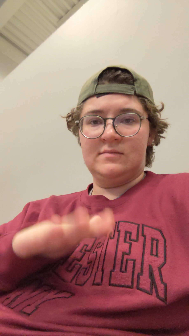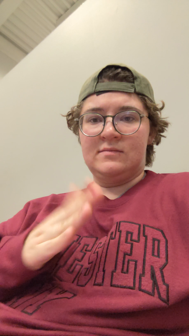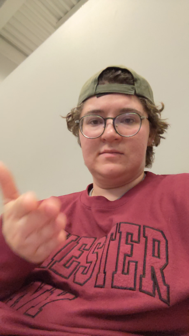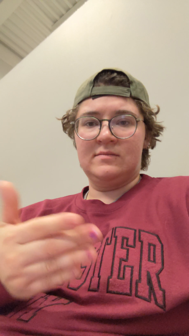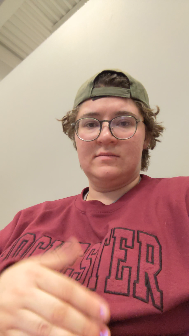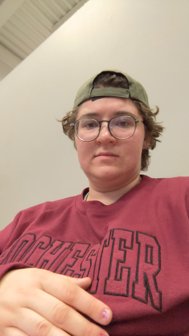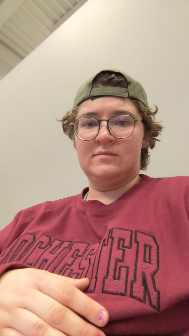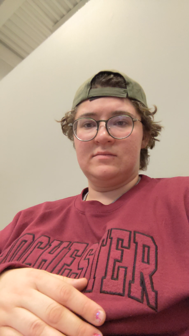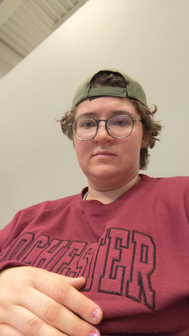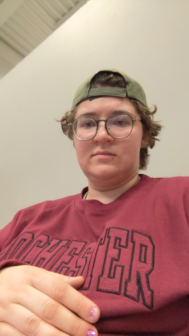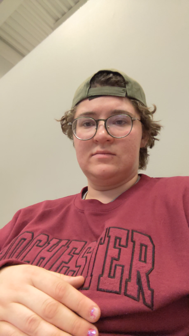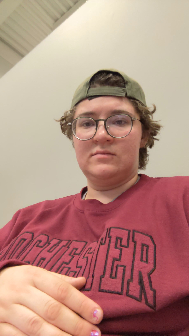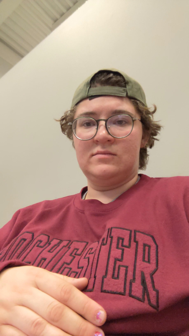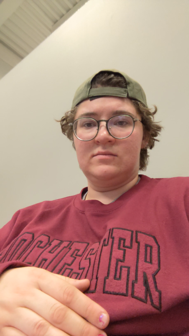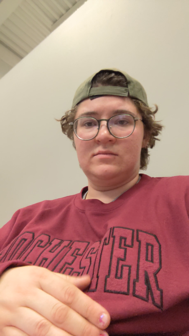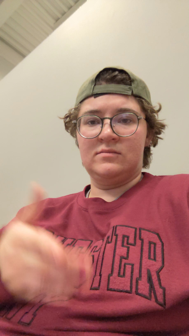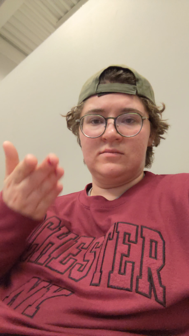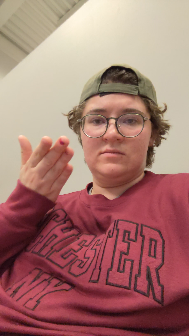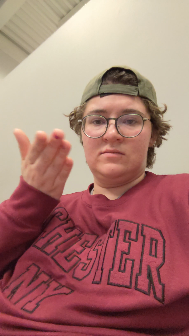oven